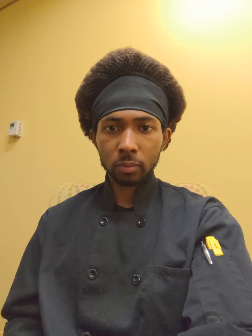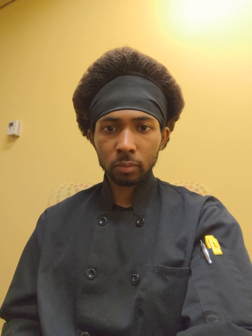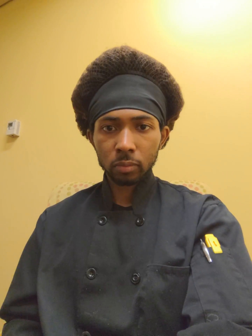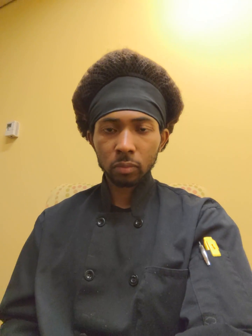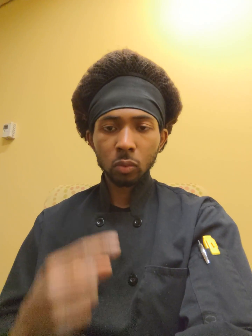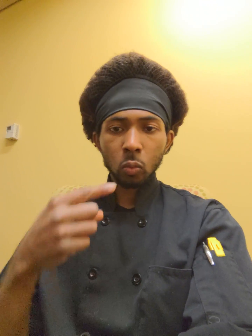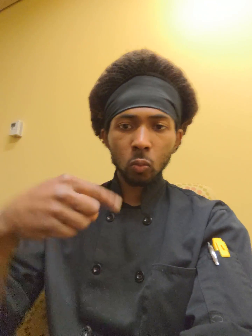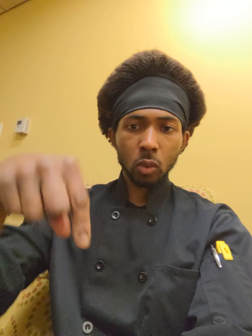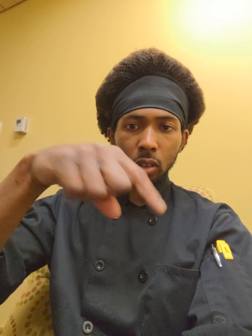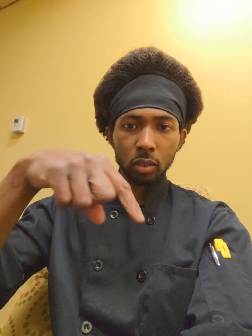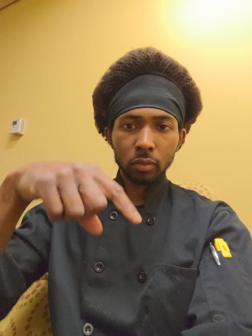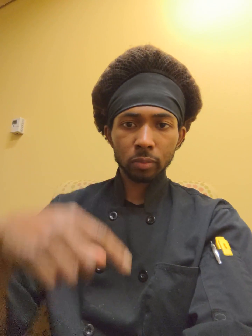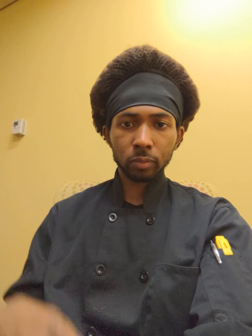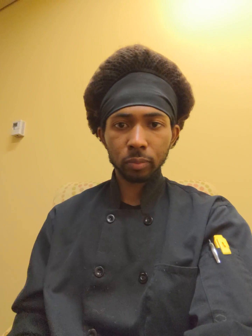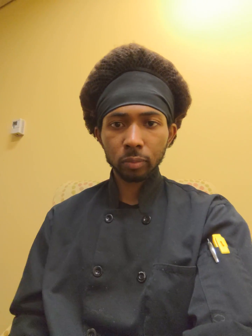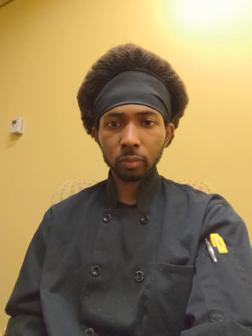around